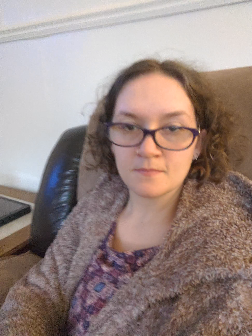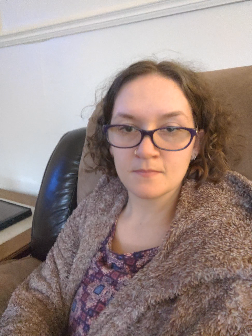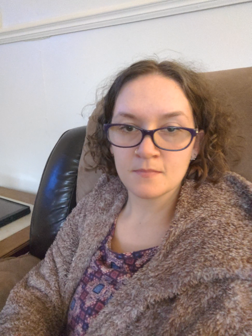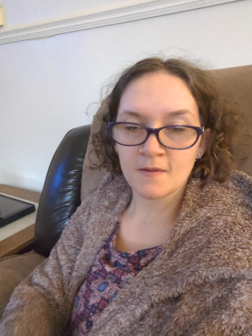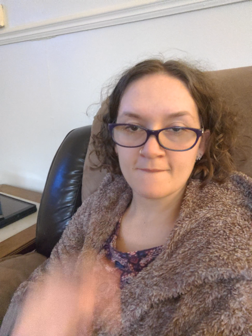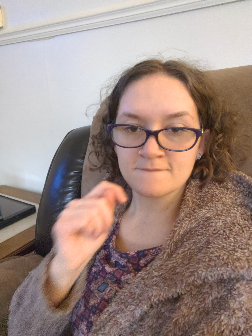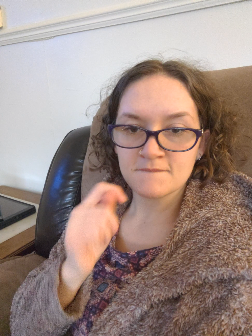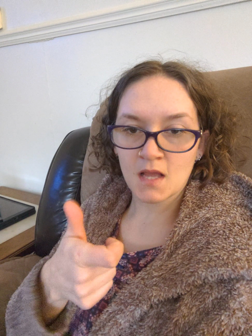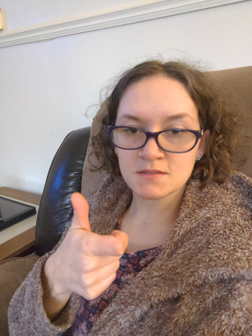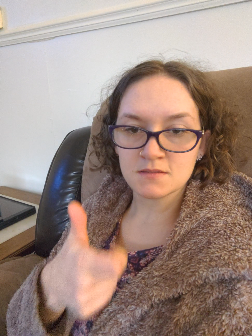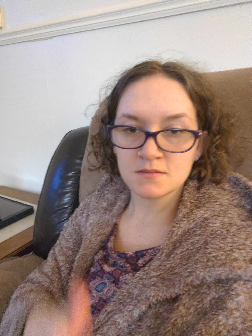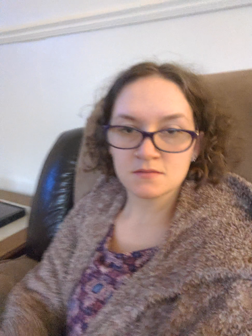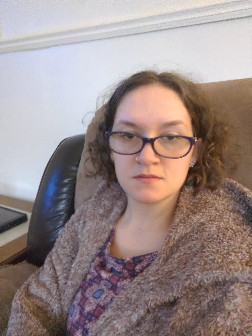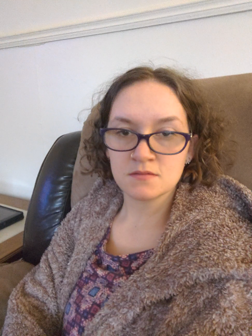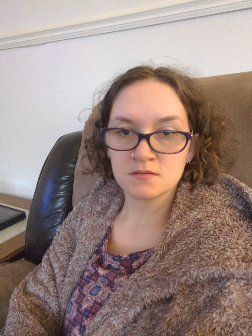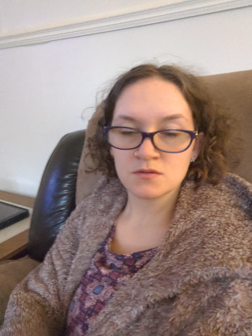fast